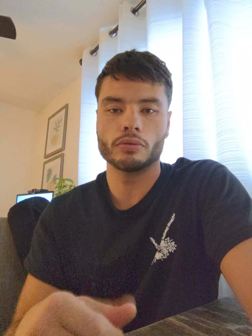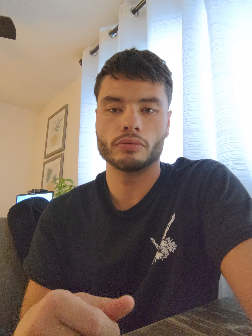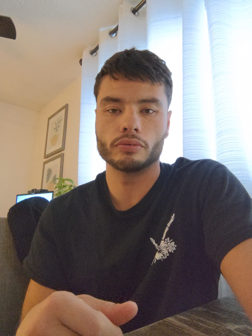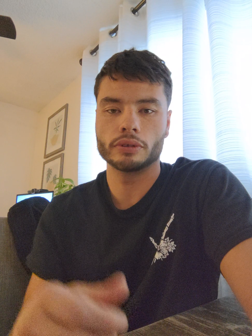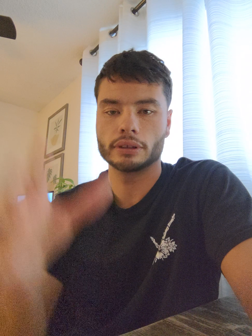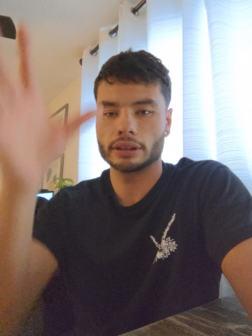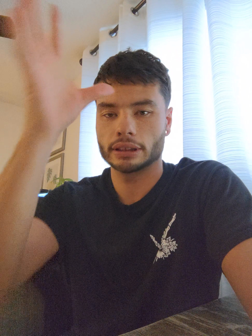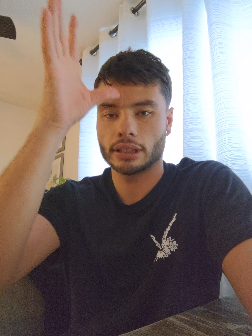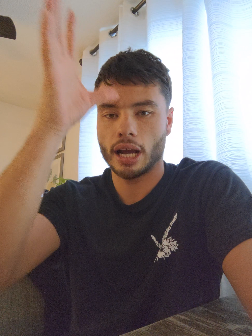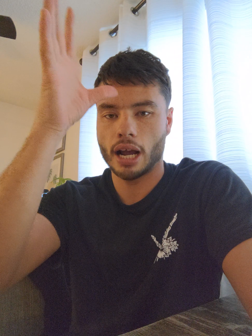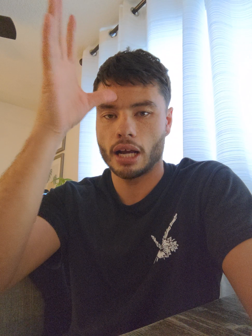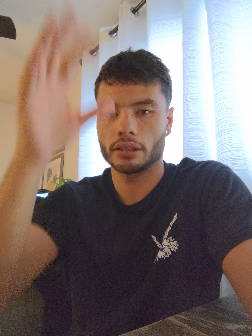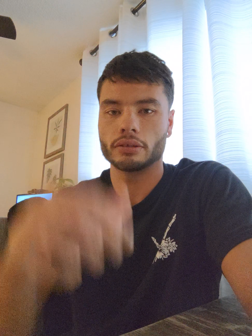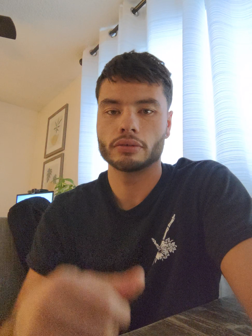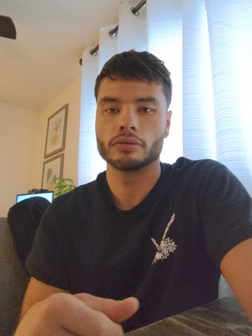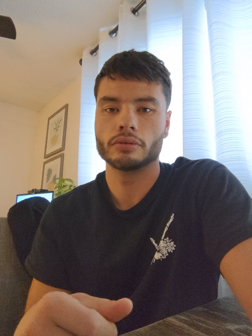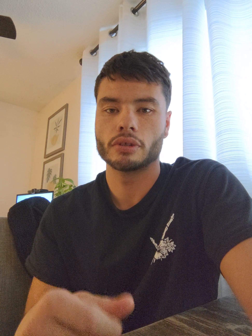dad